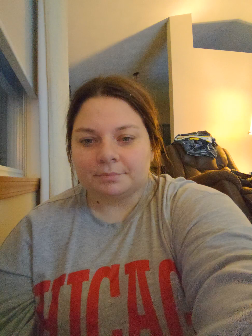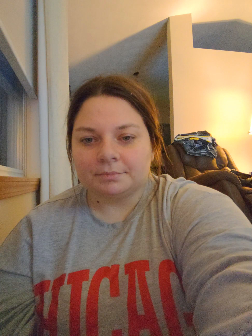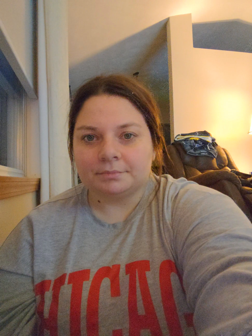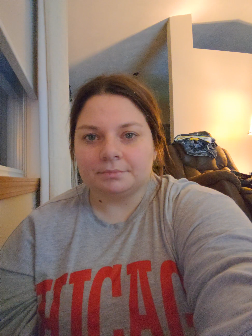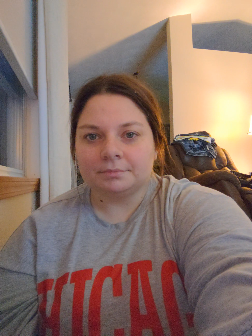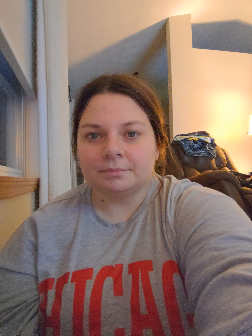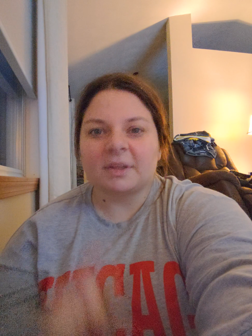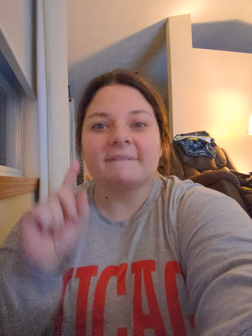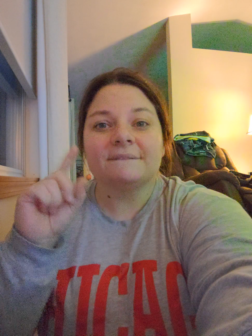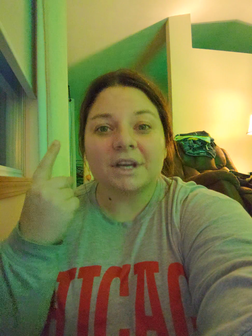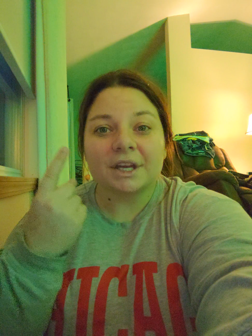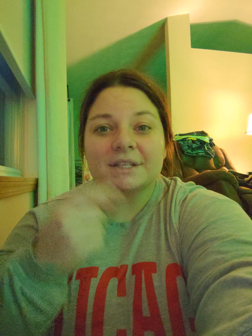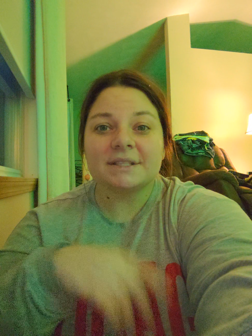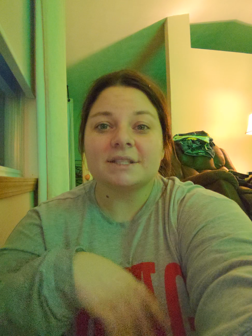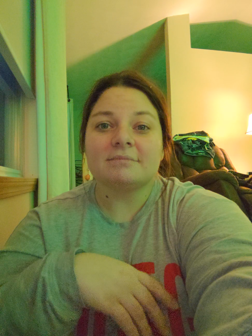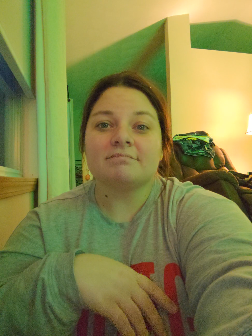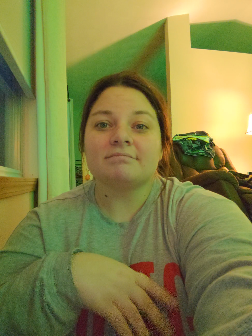first